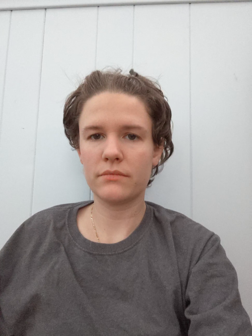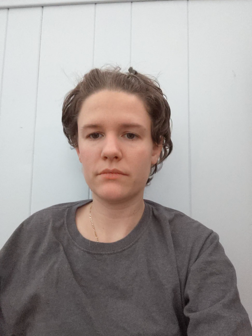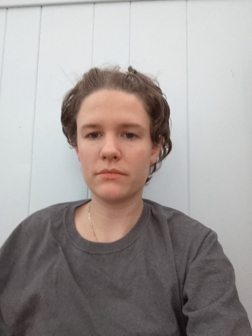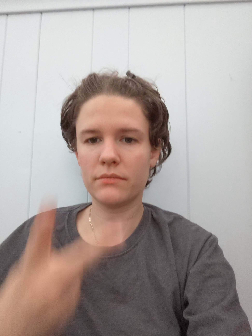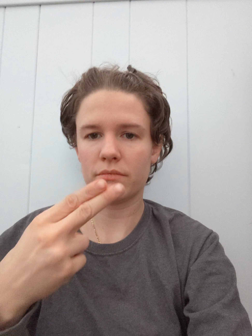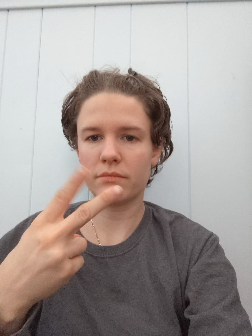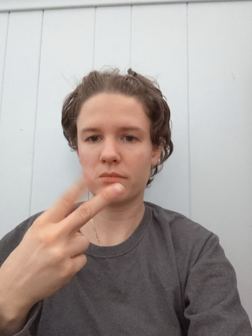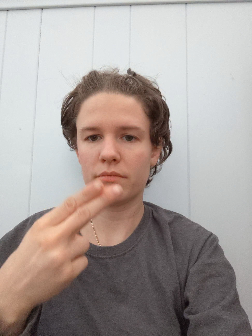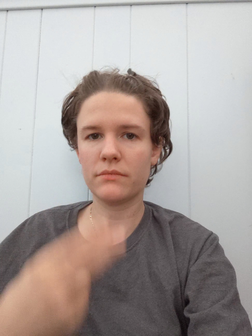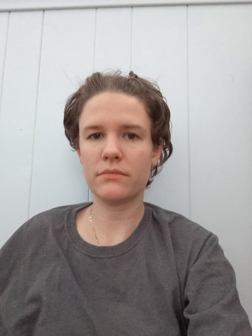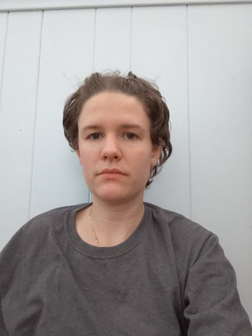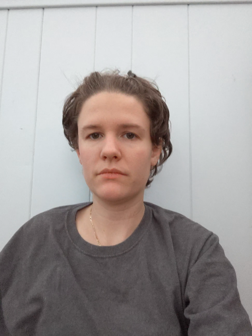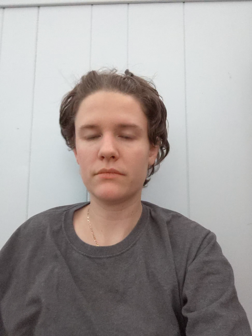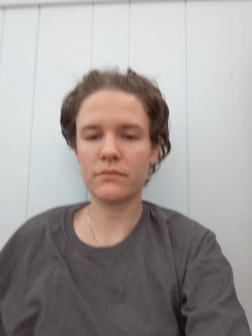scissors